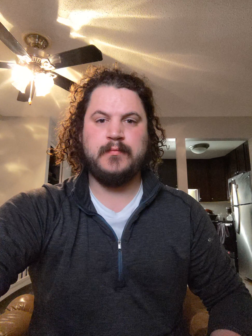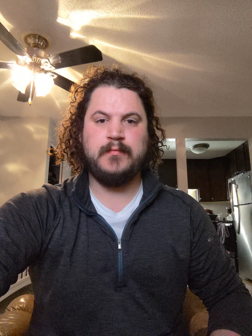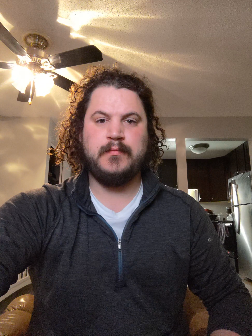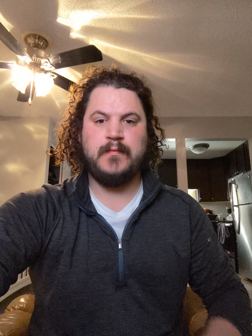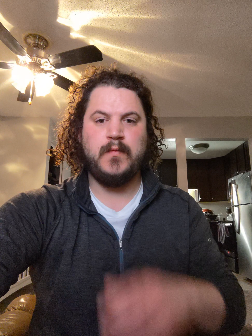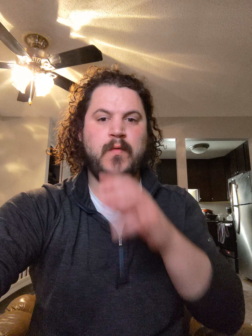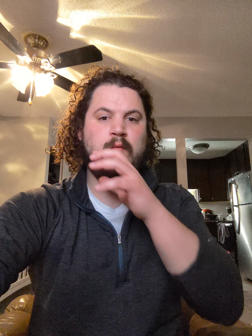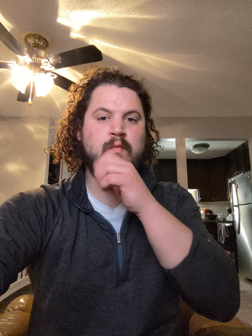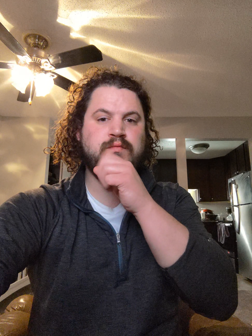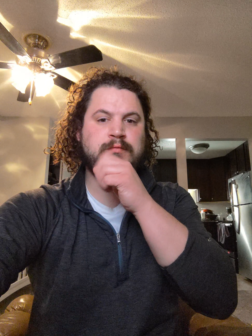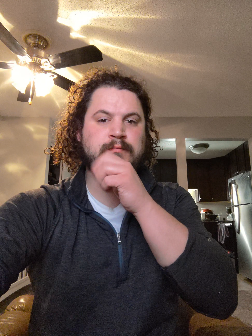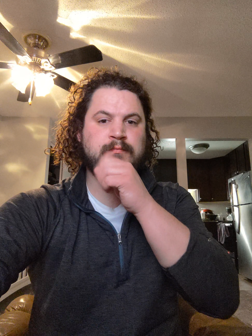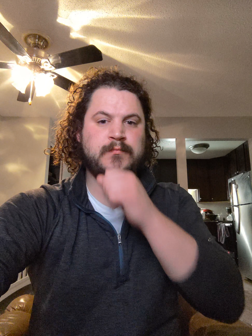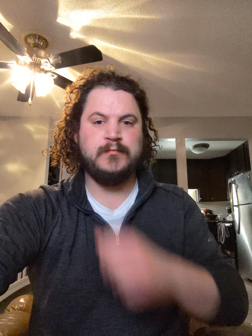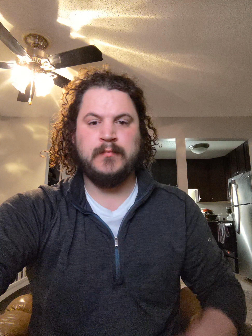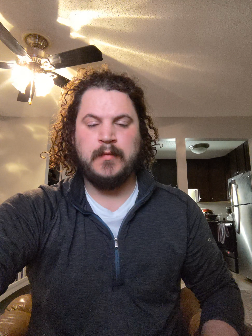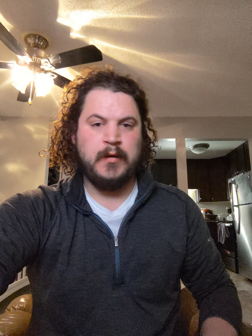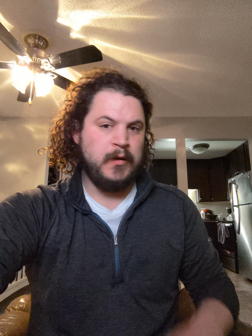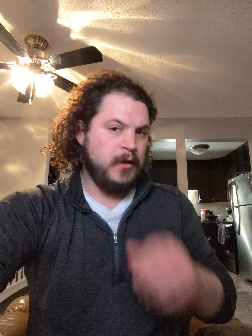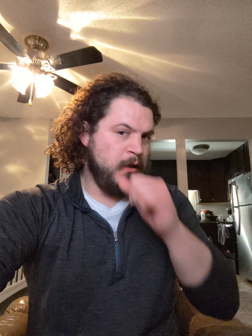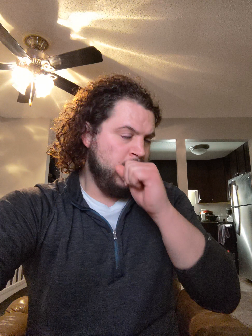orange